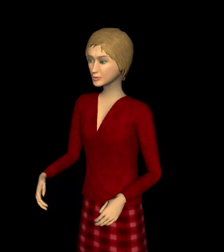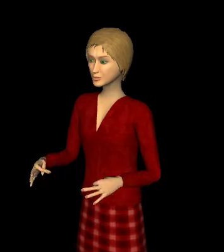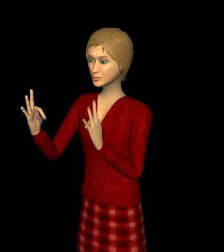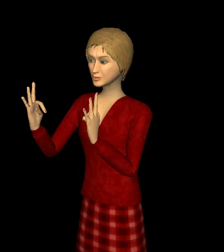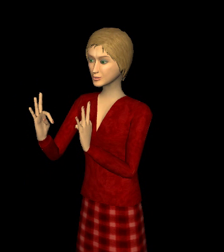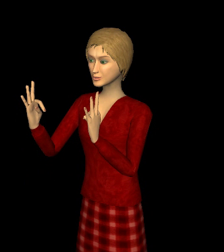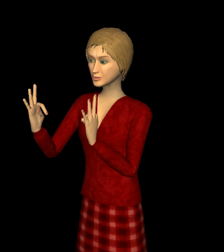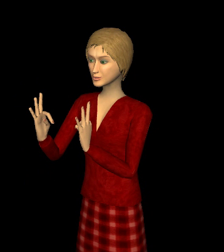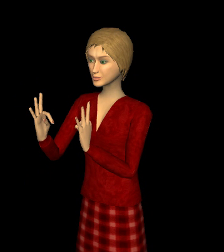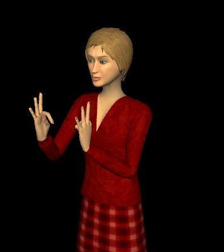عمة